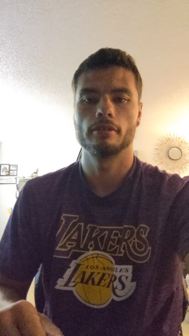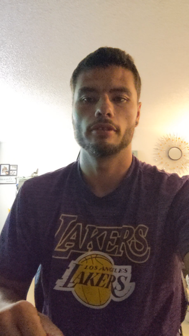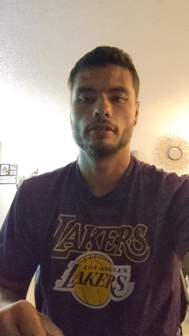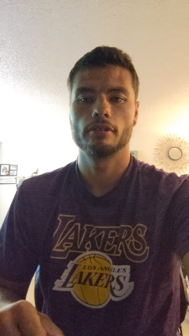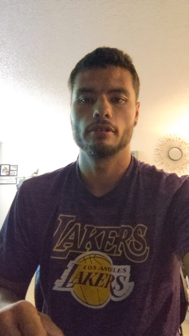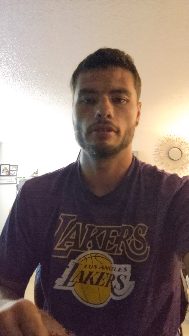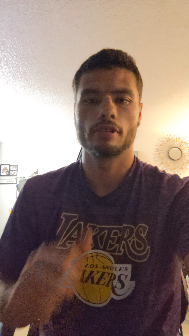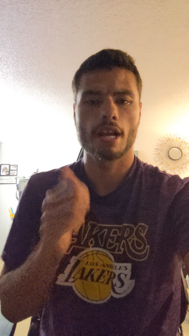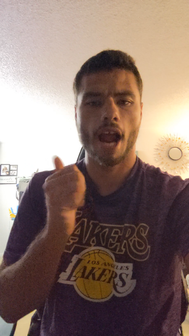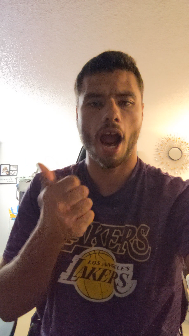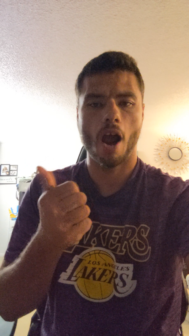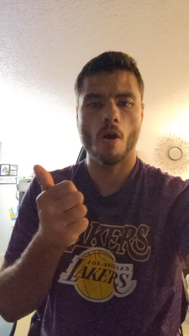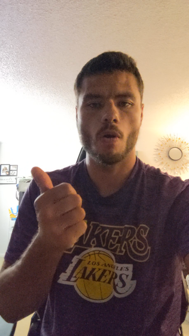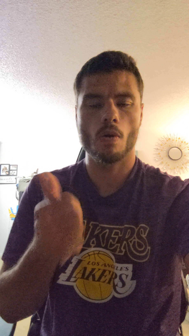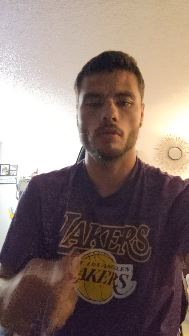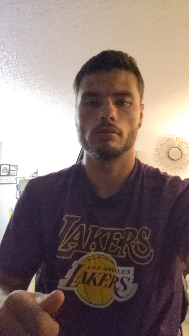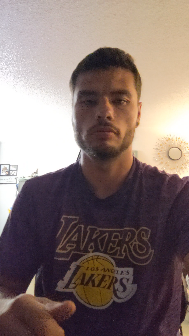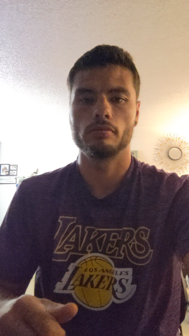how